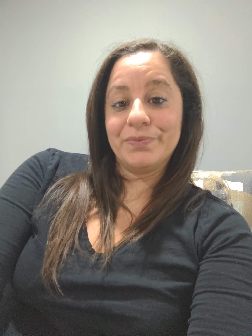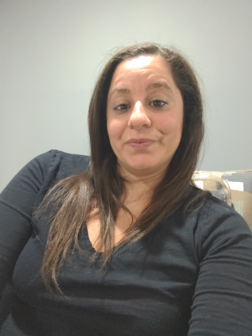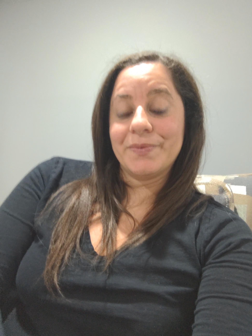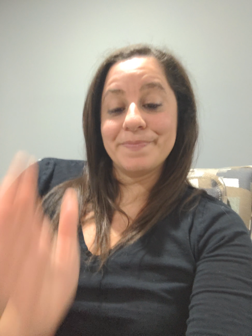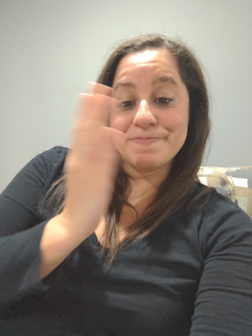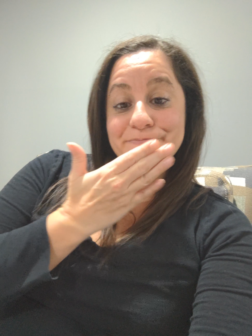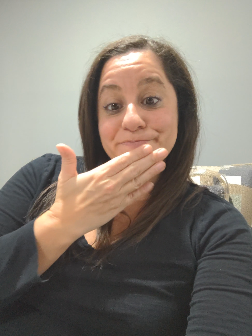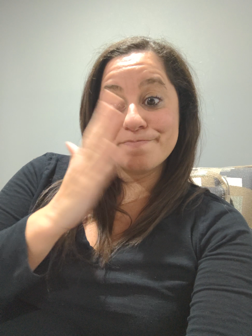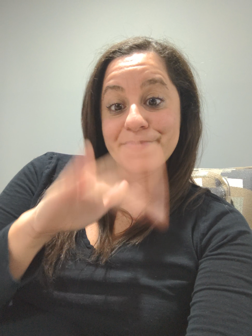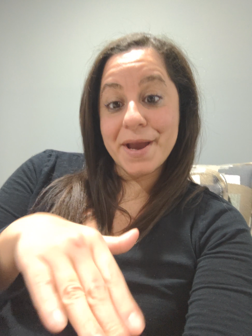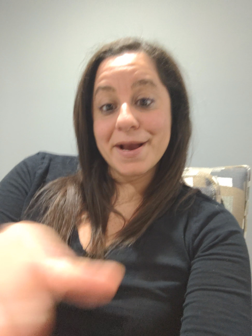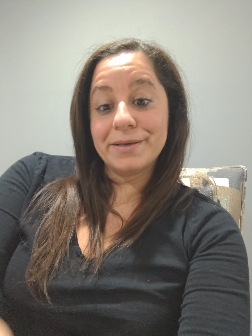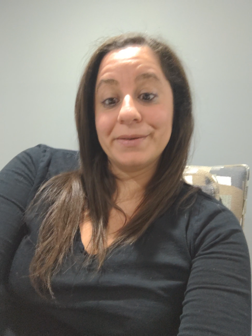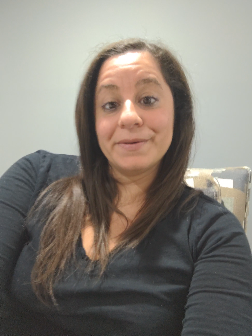bad